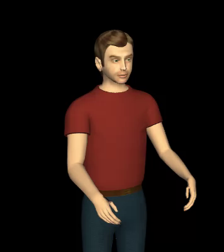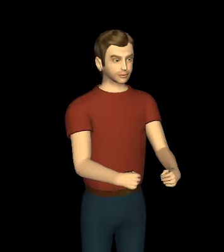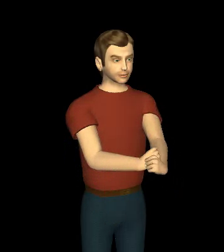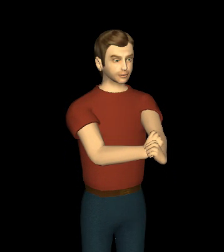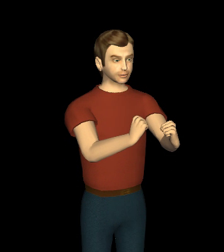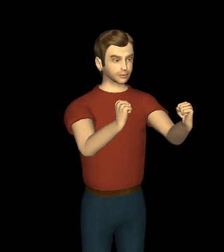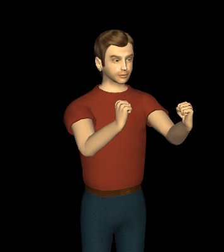قنبلة